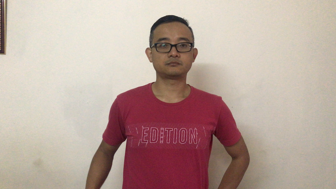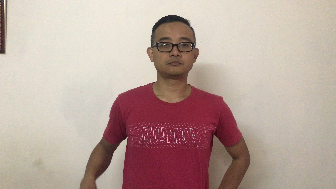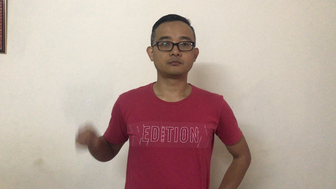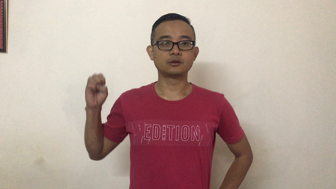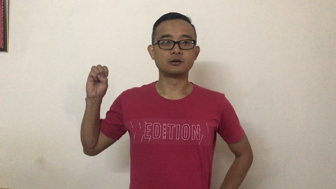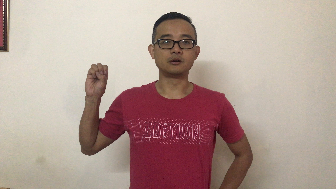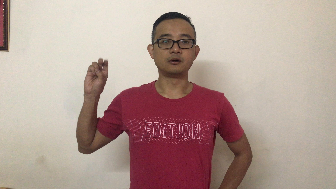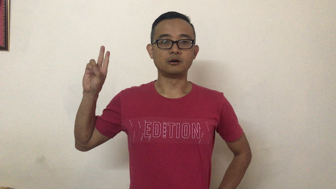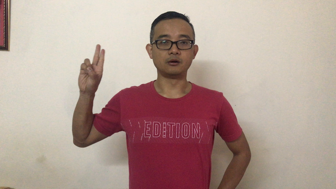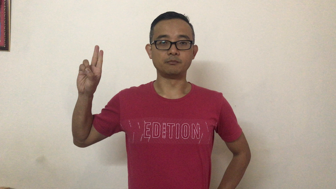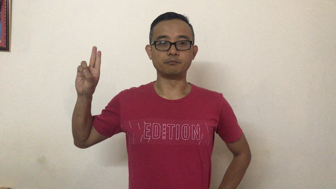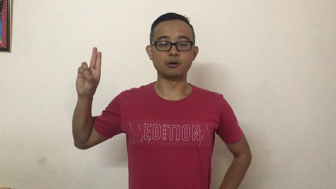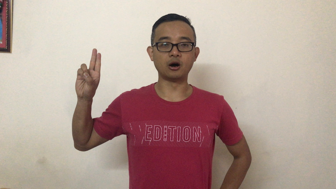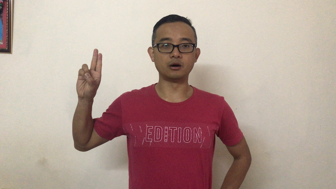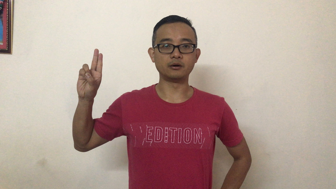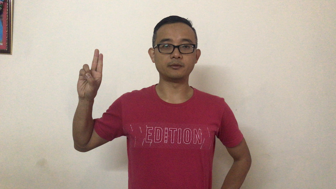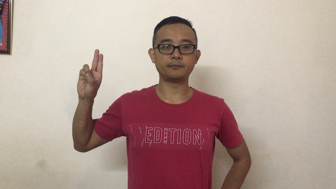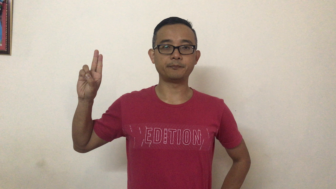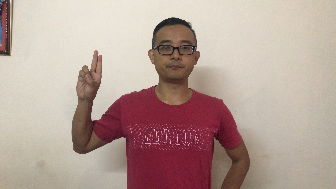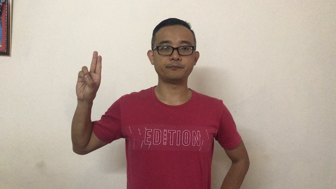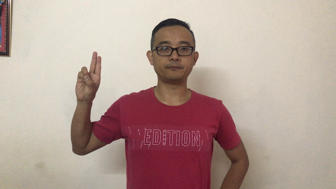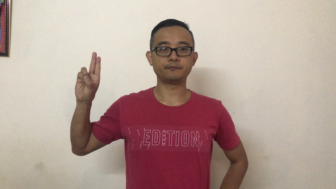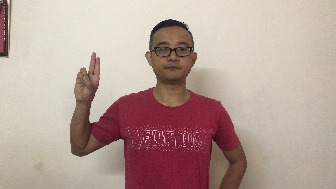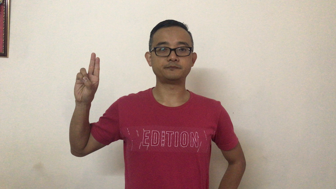भ